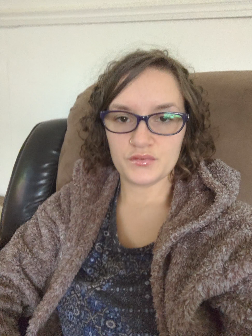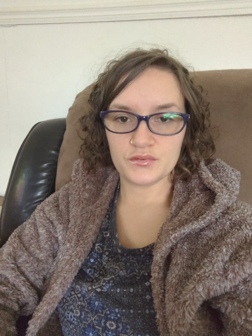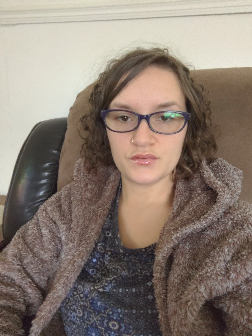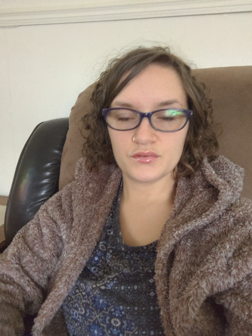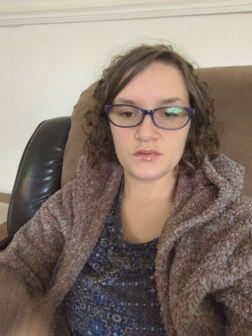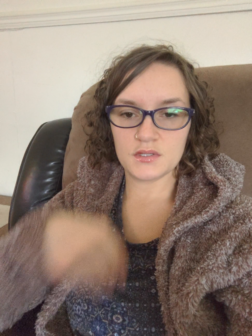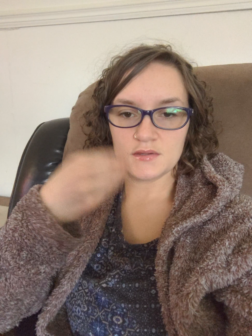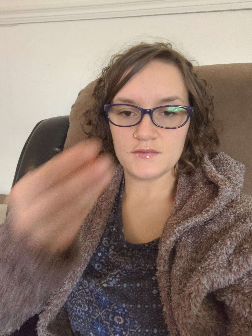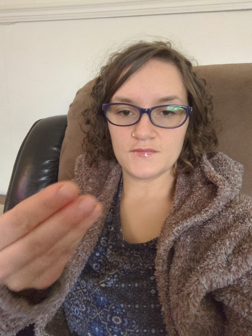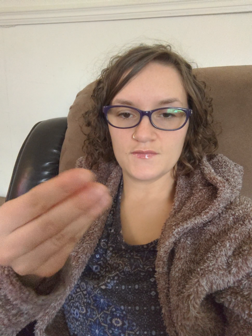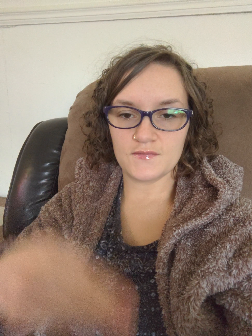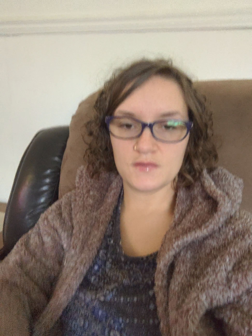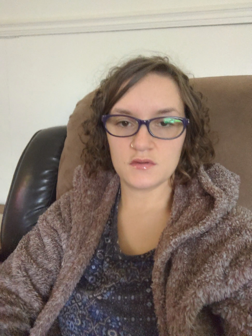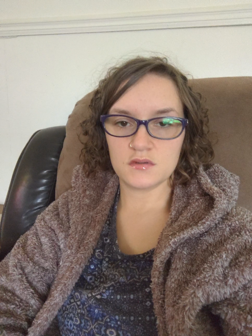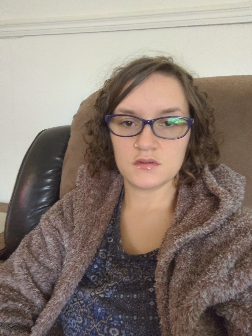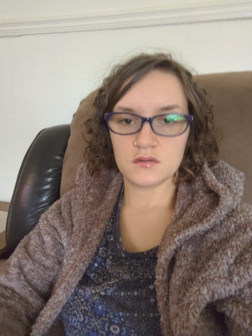give